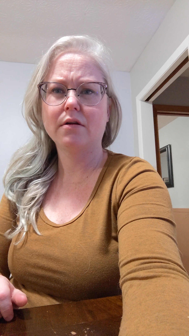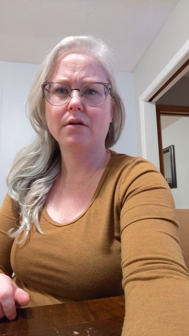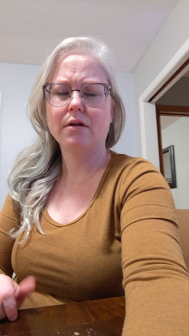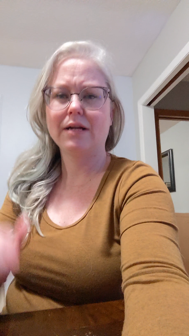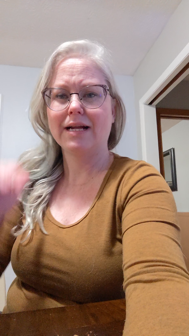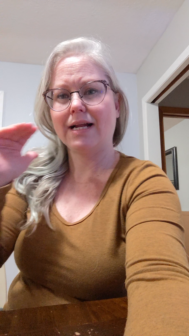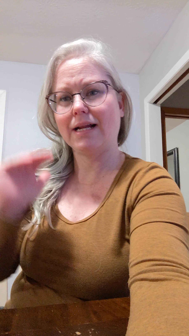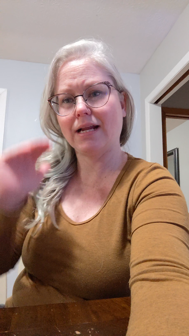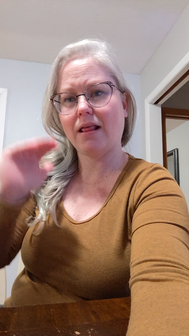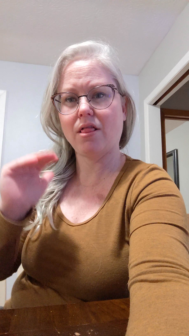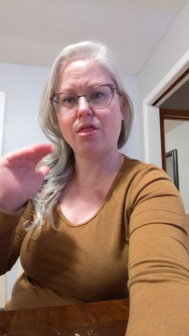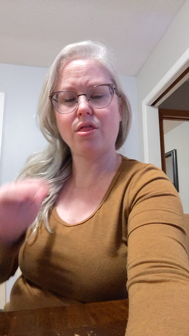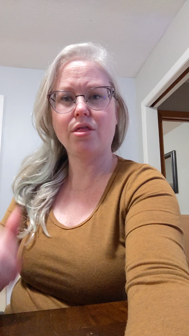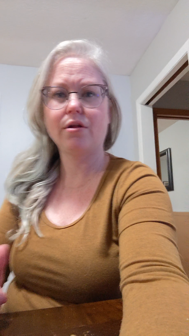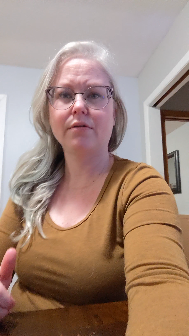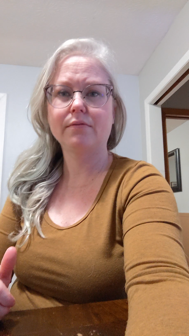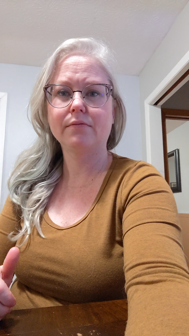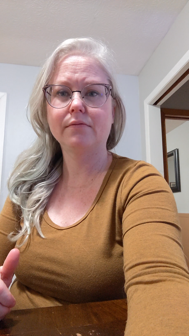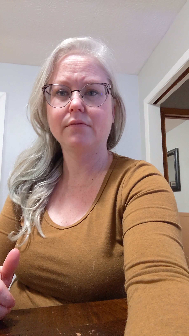little